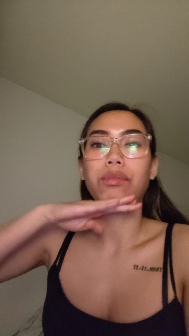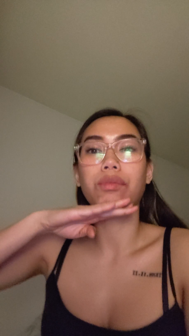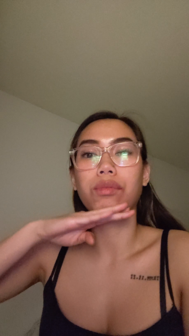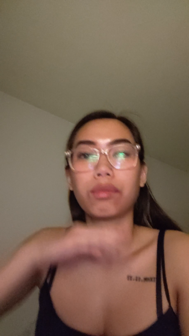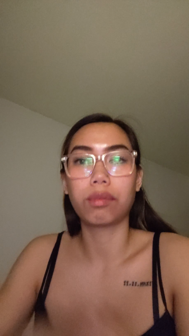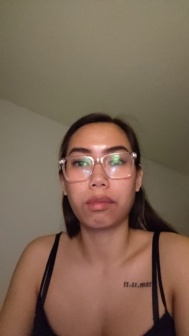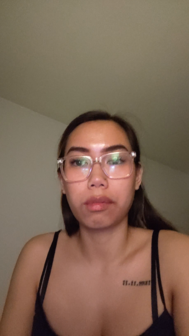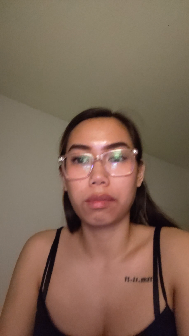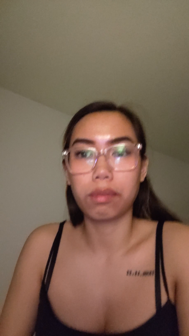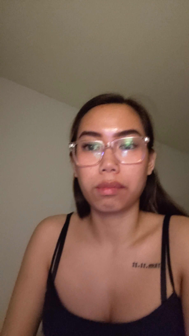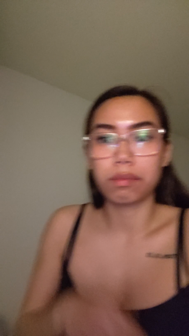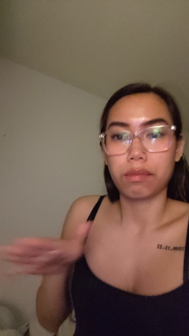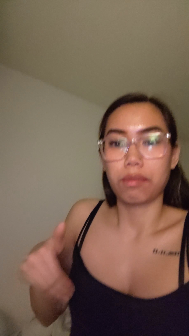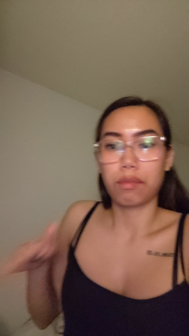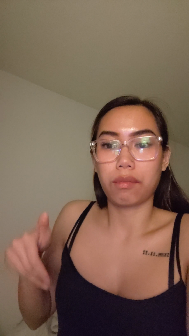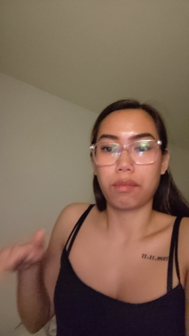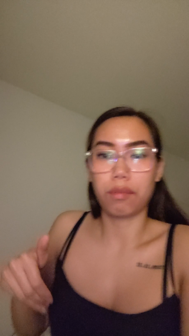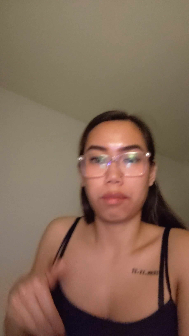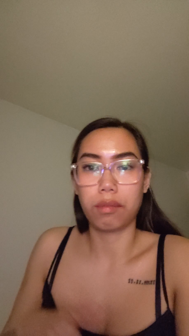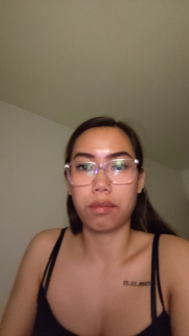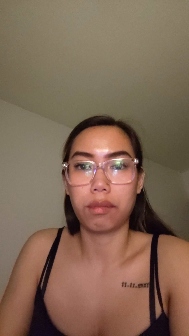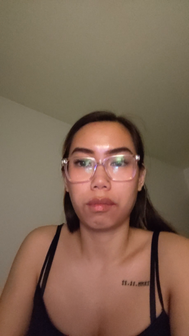pants